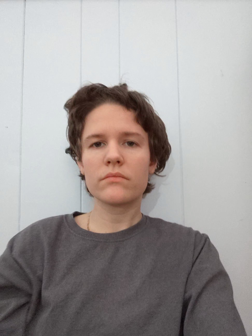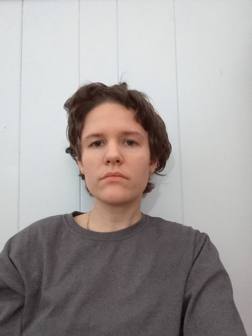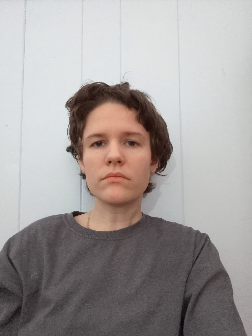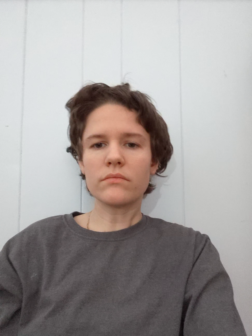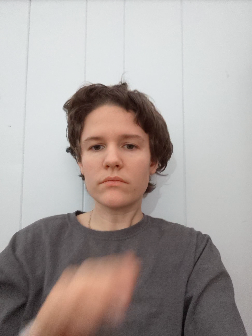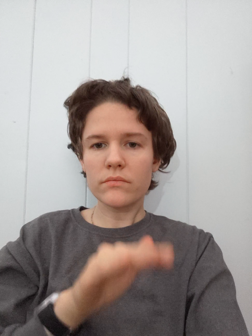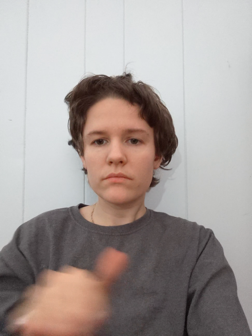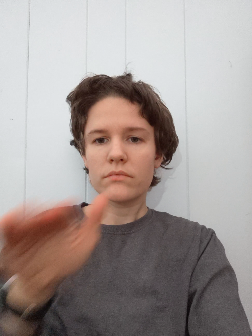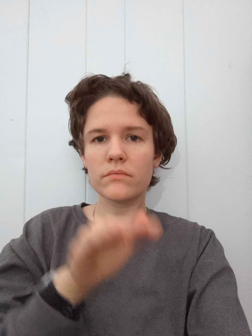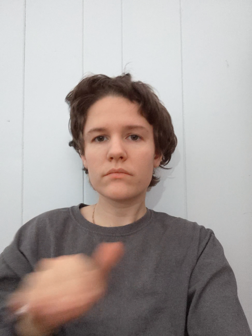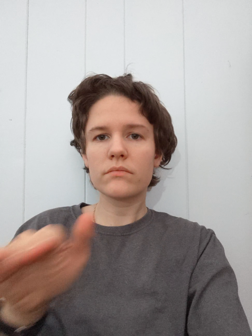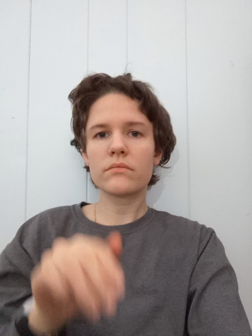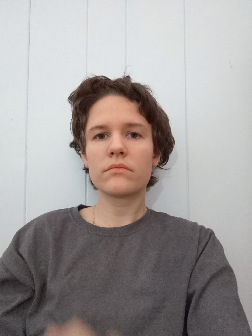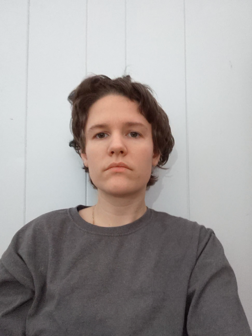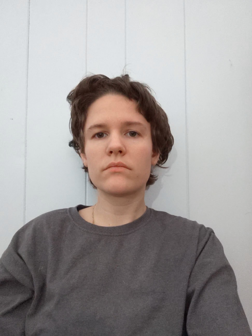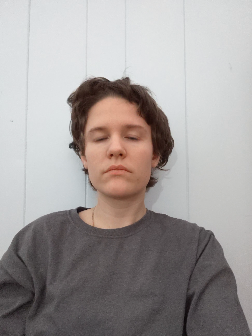clean